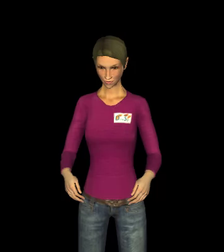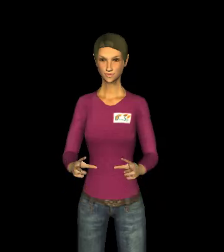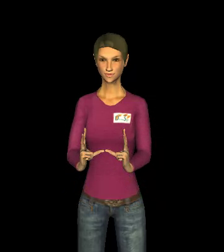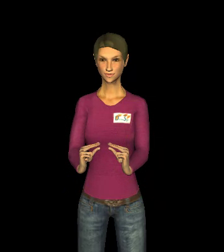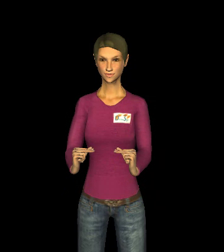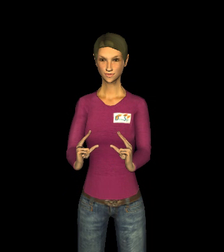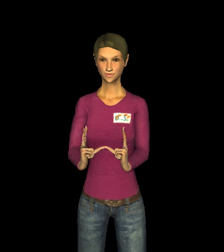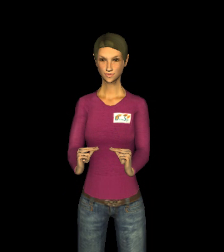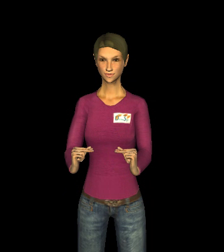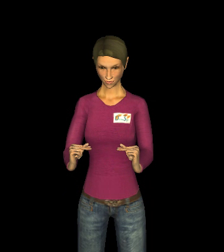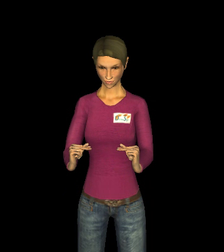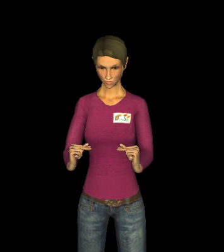يشرح